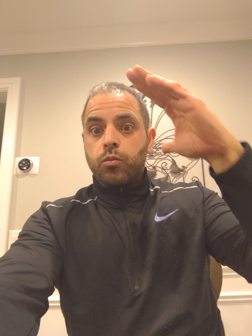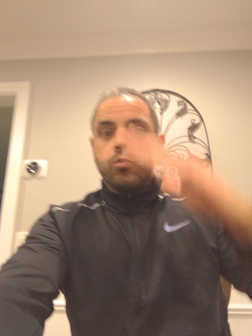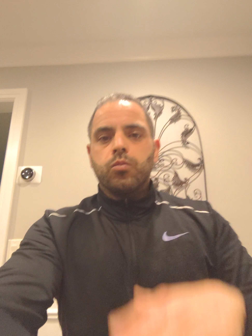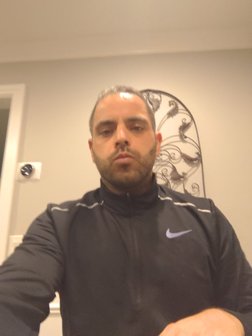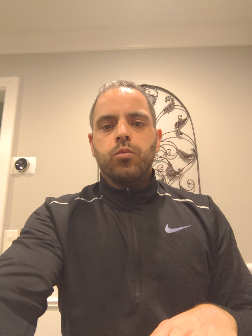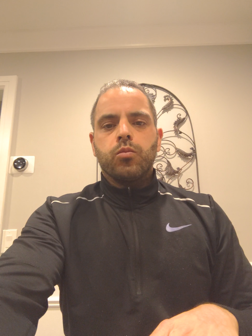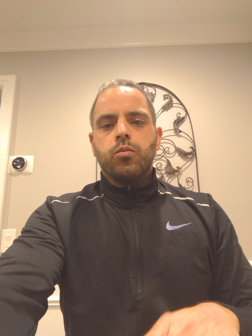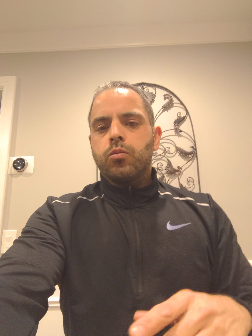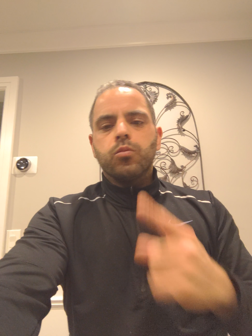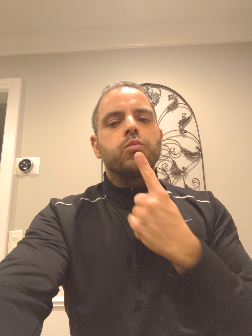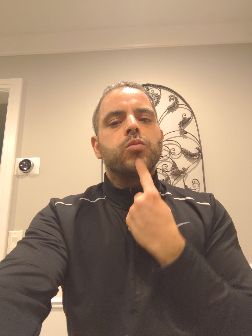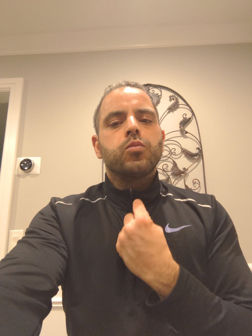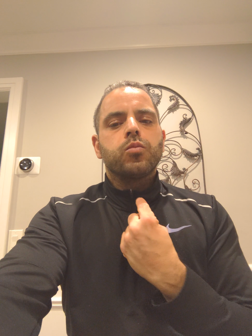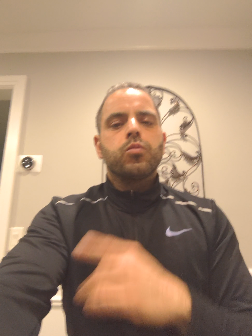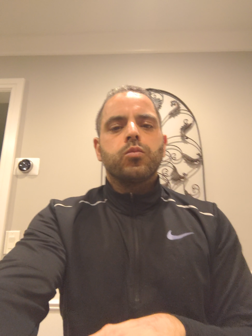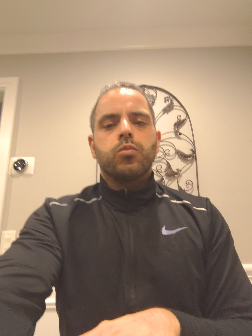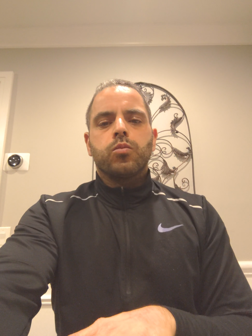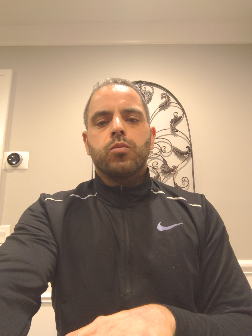red